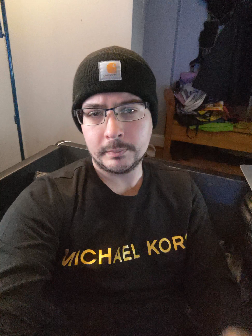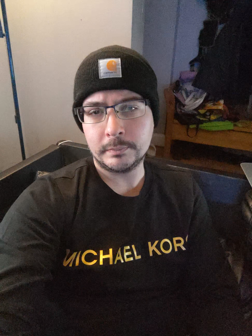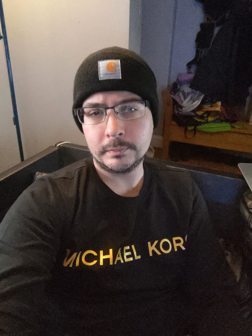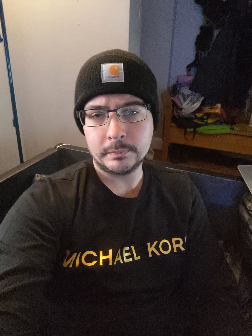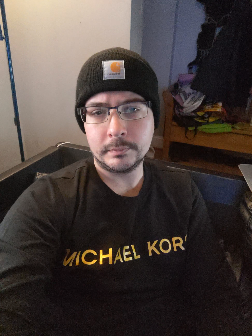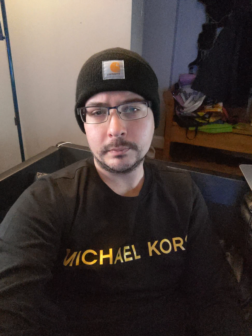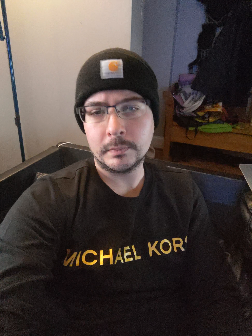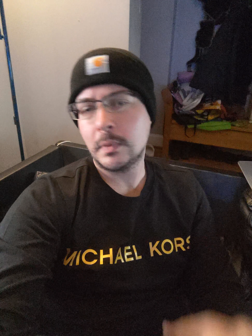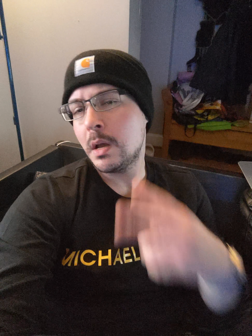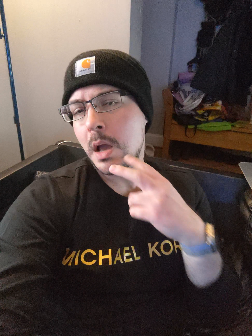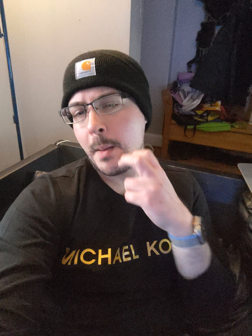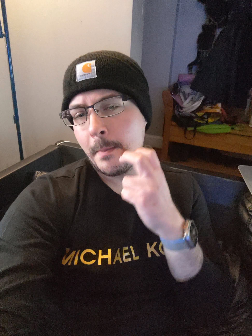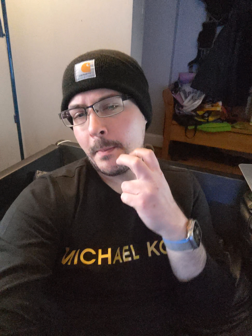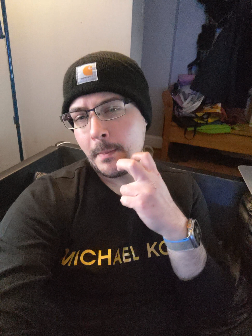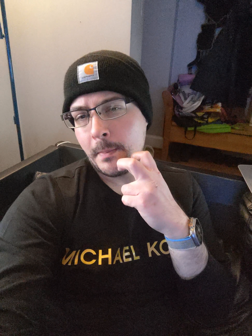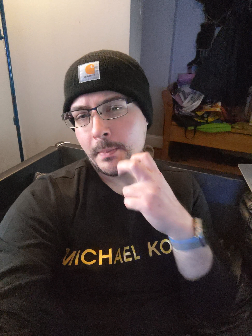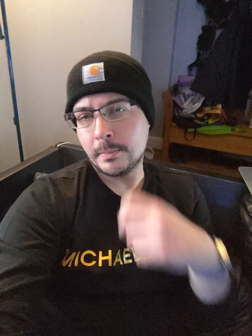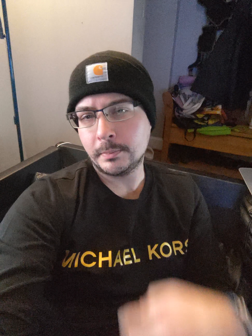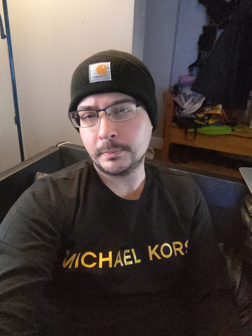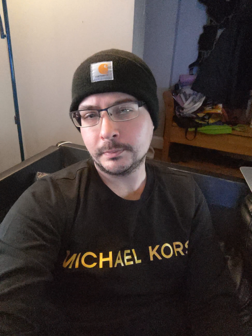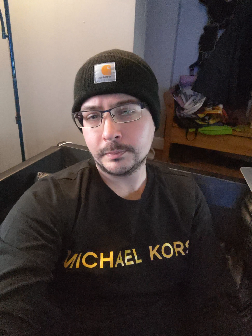gum